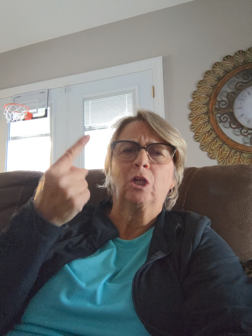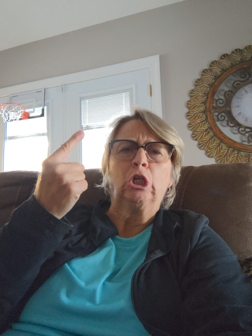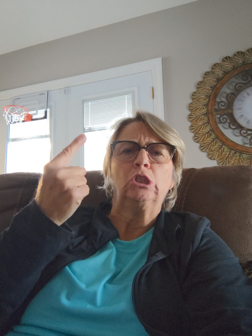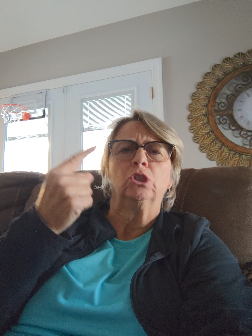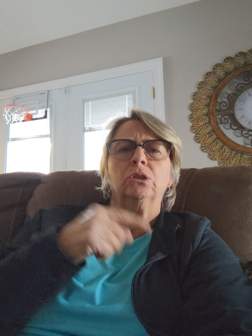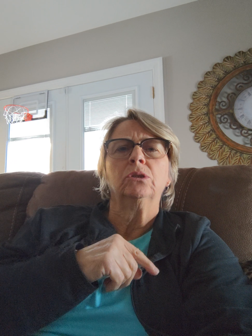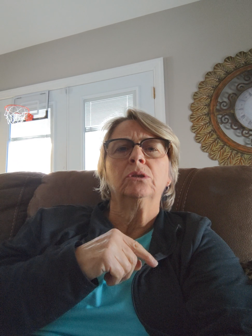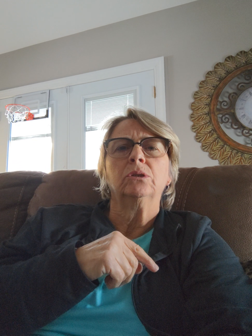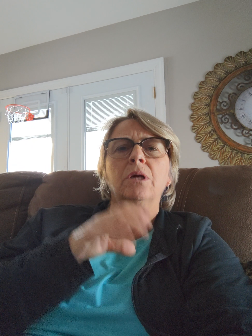first